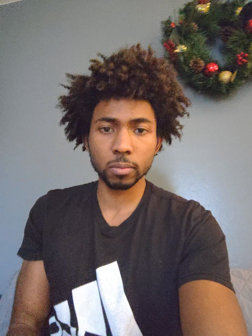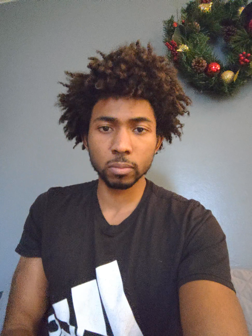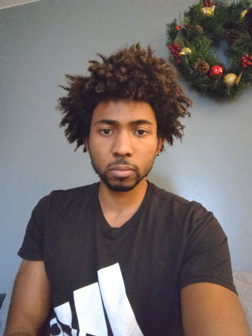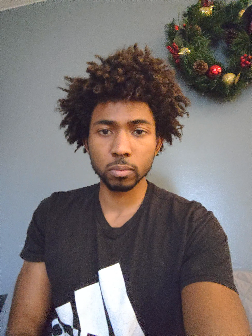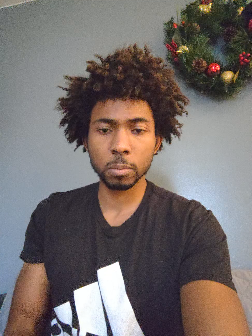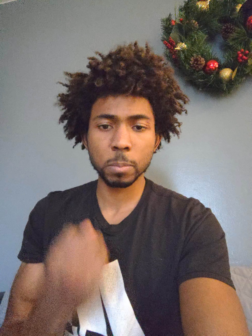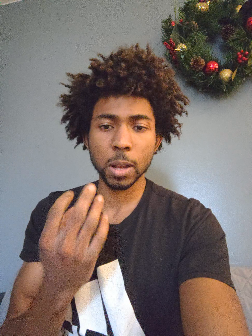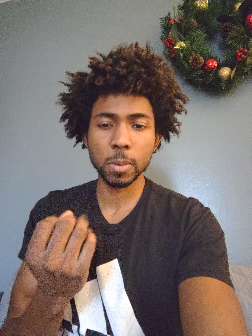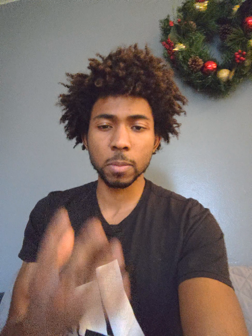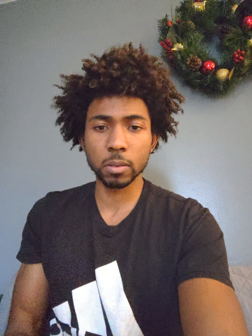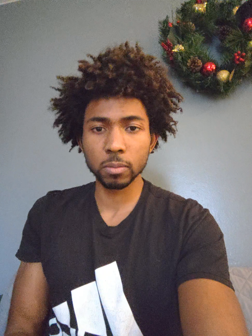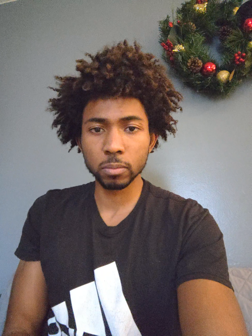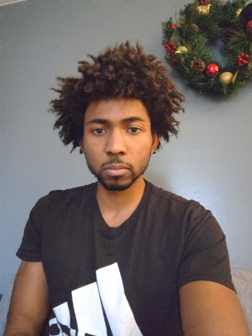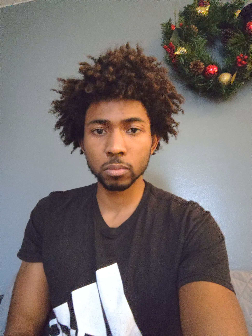many